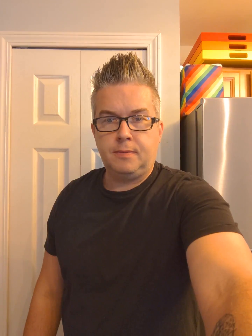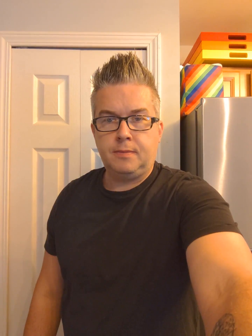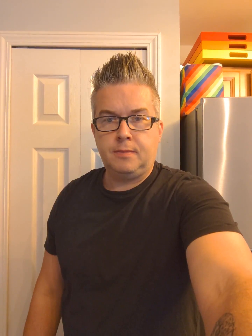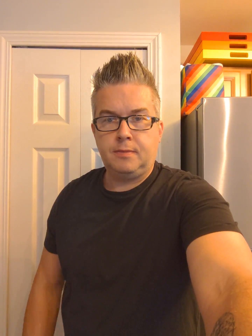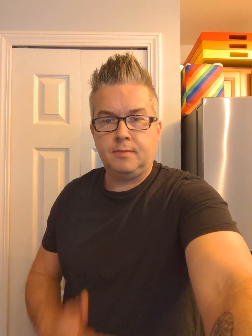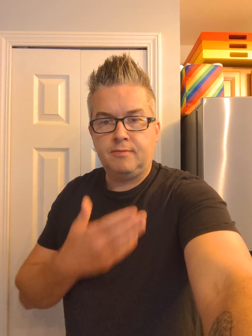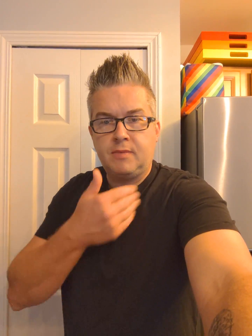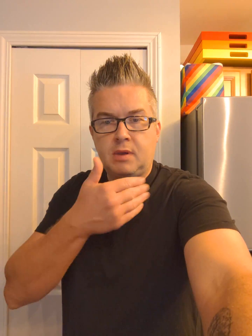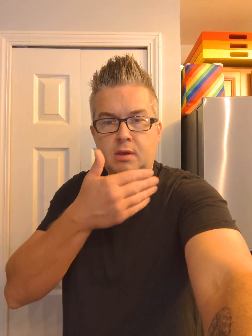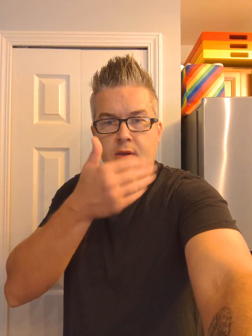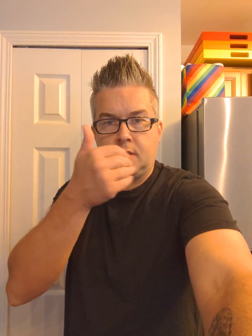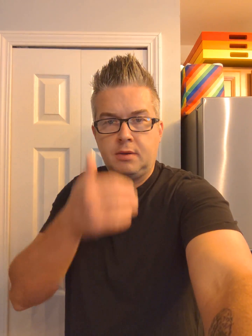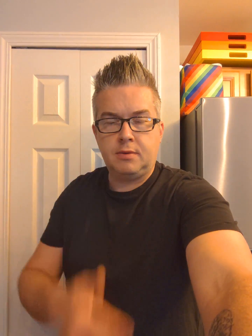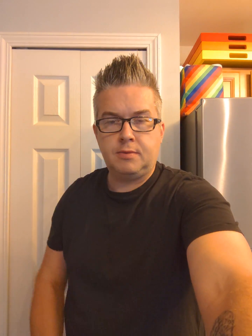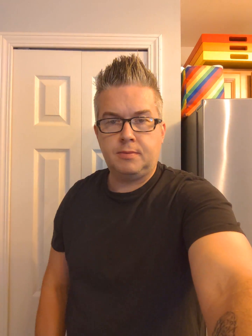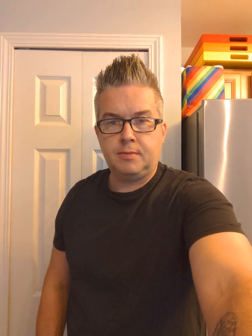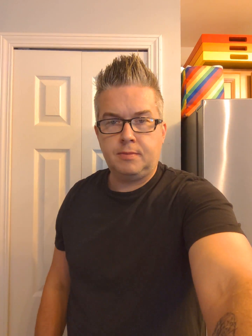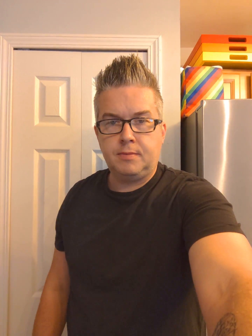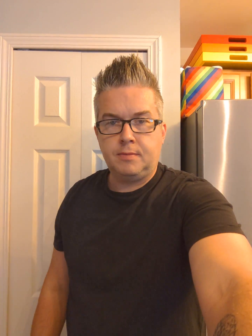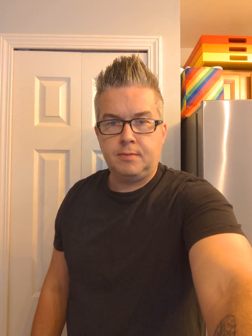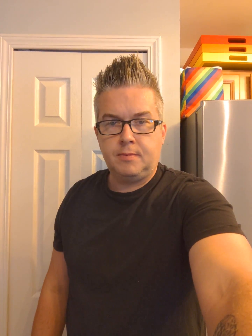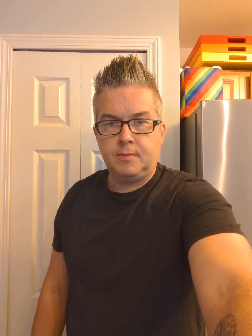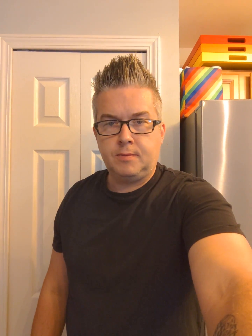butterfly